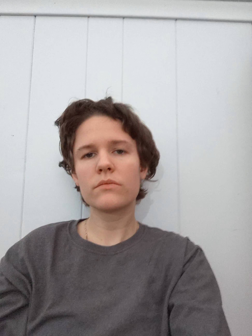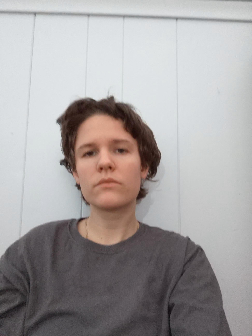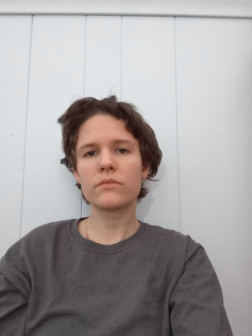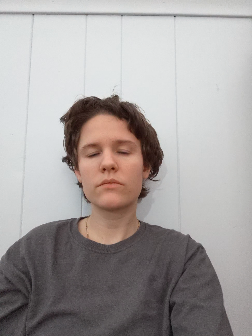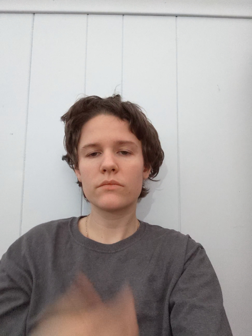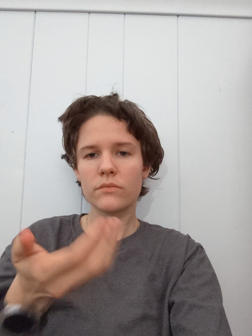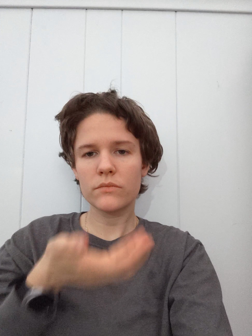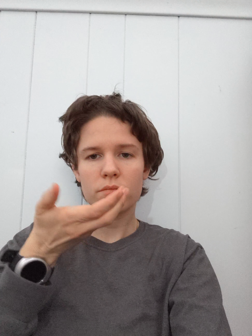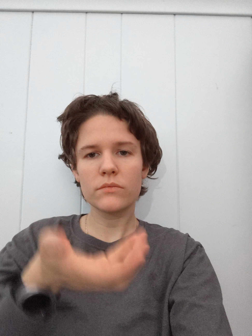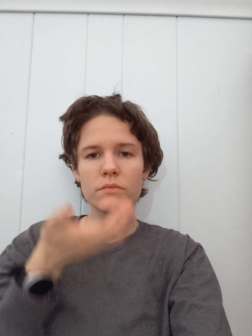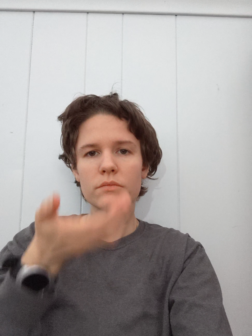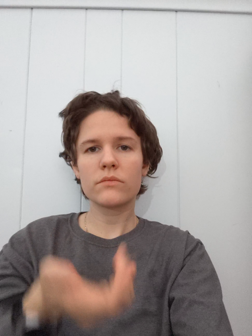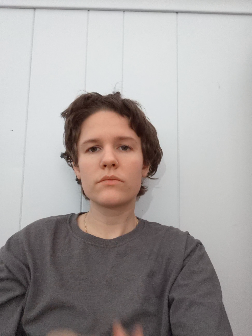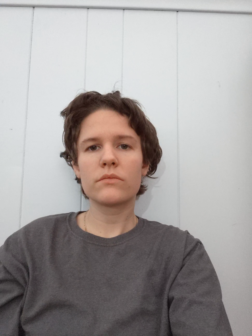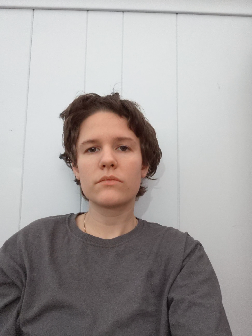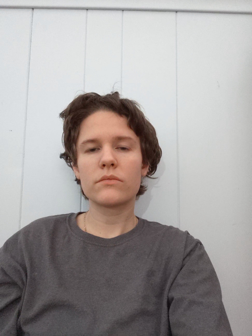cereal